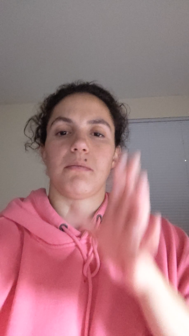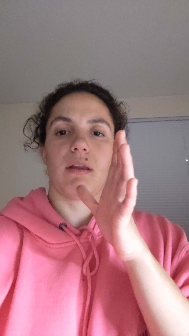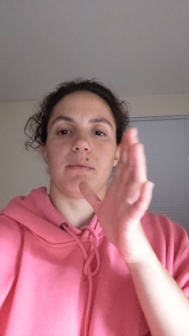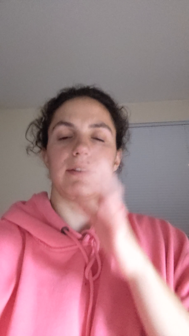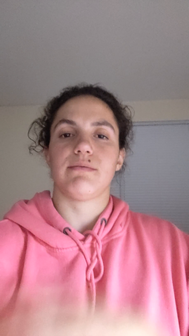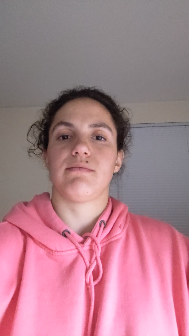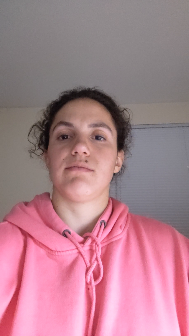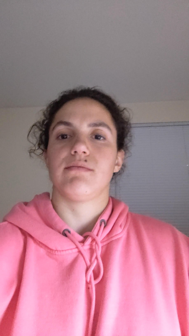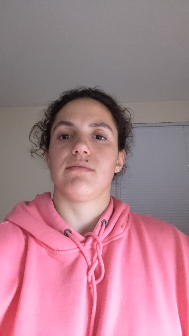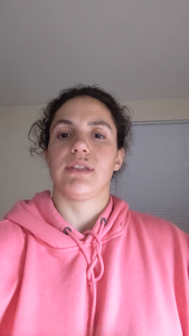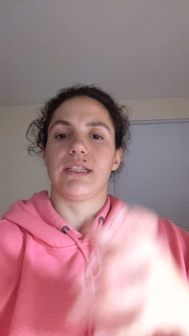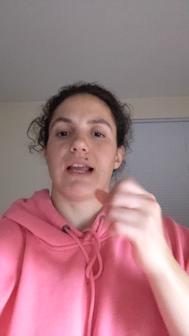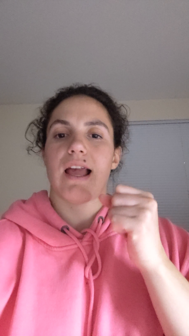get